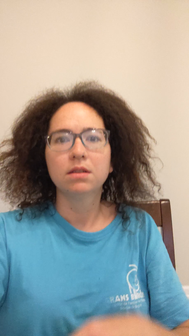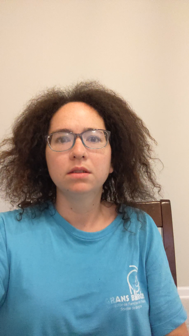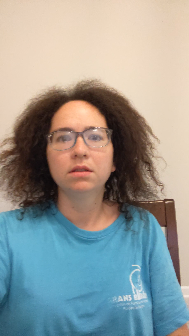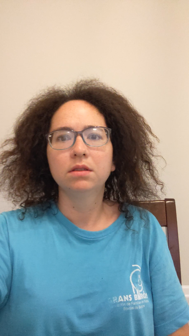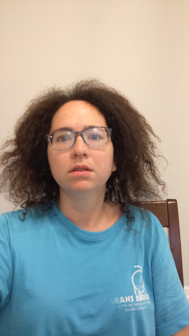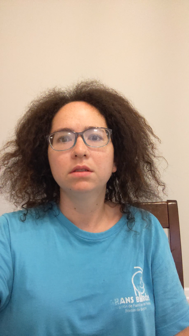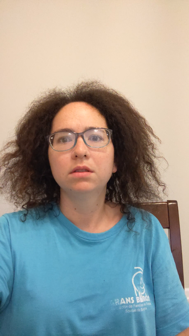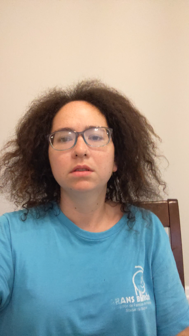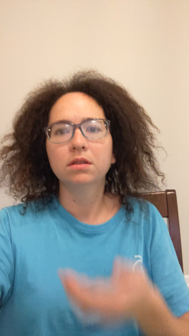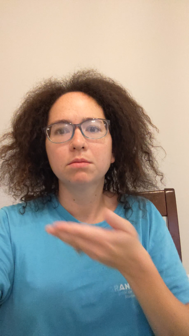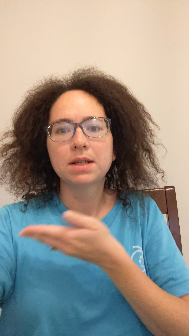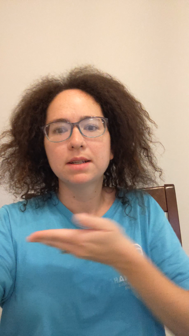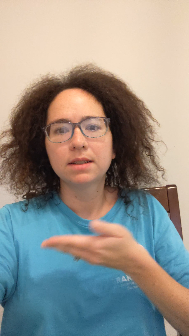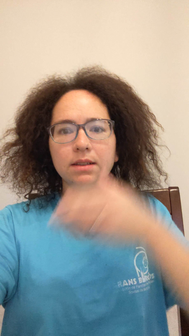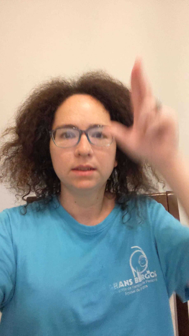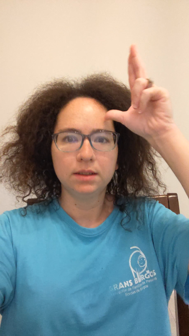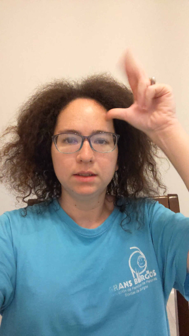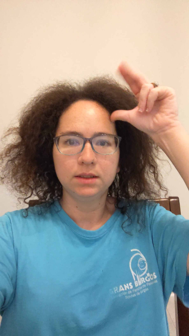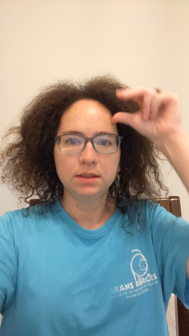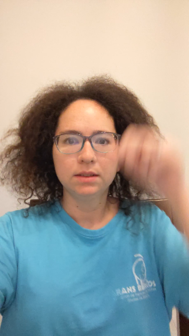pony